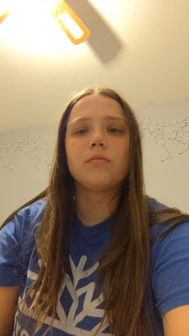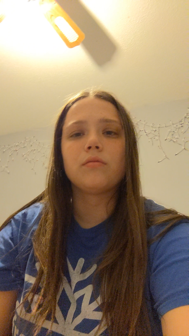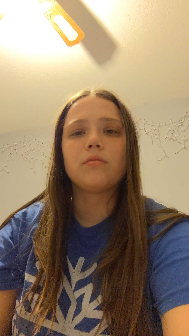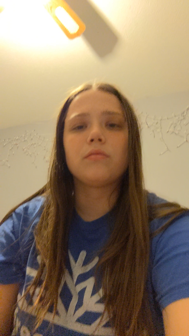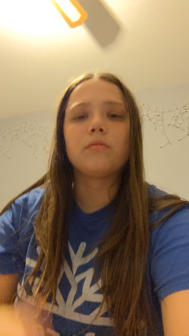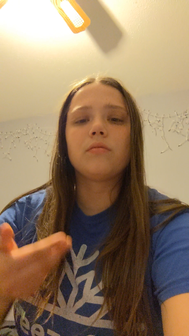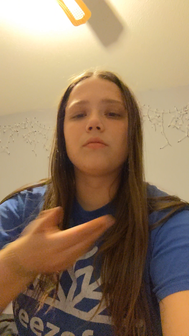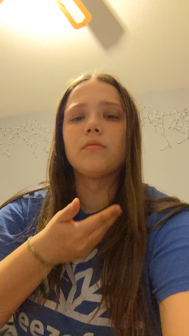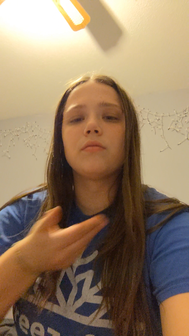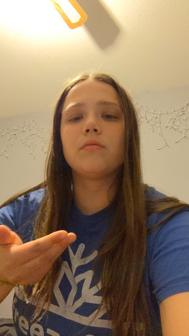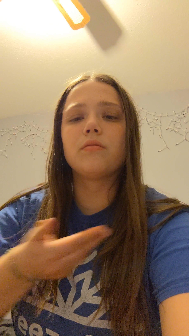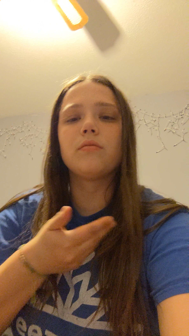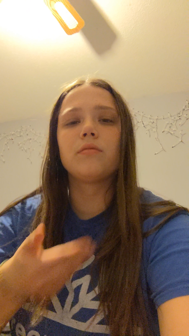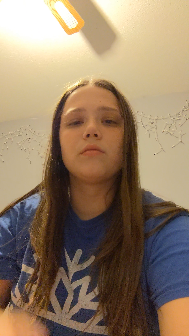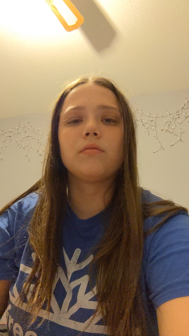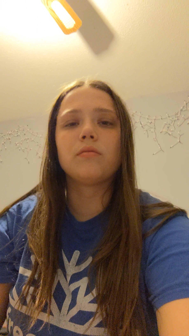baby